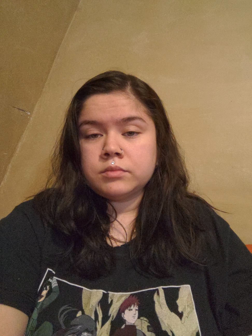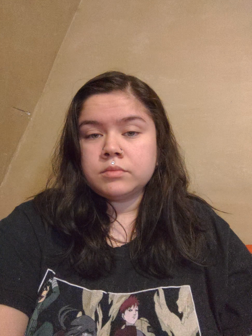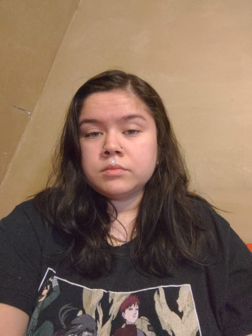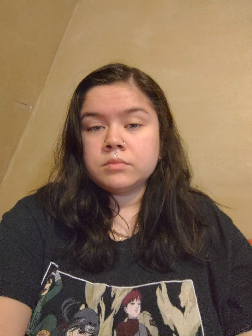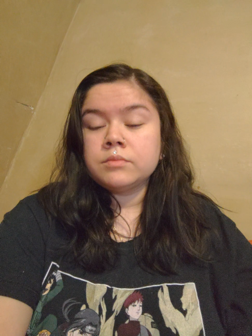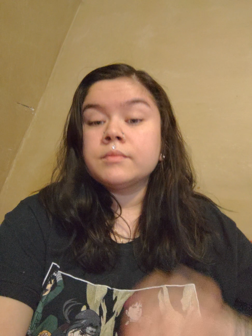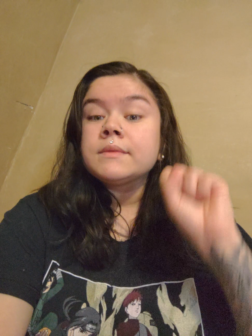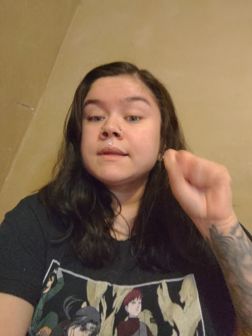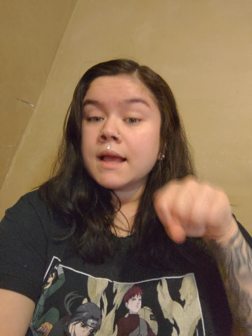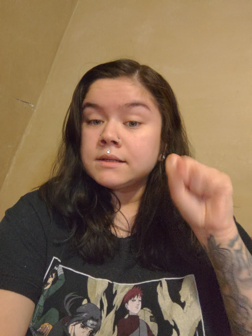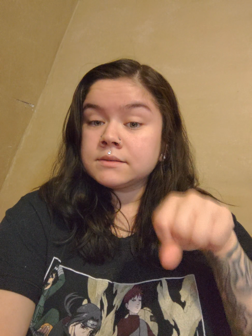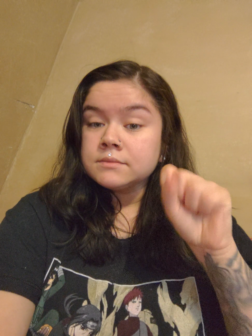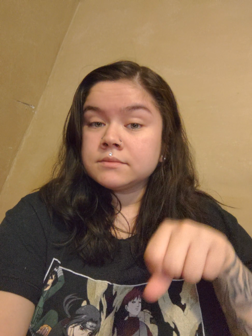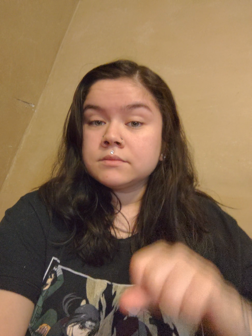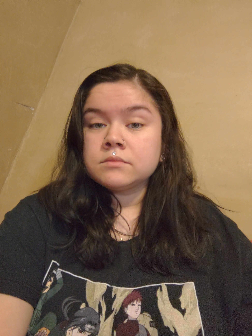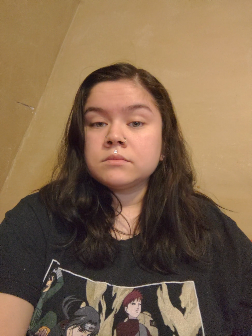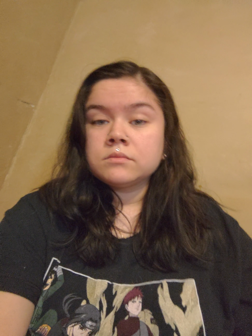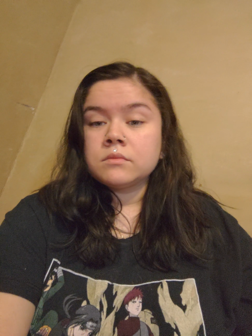yes